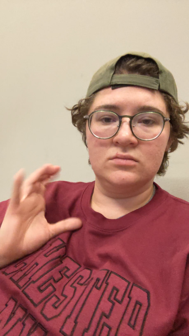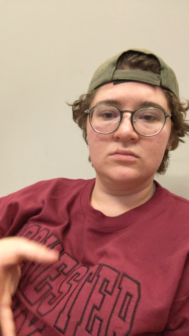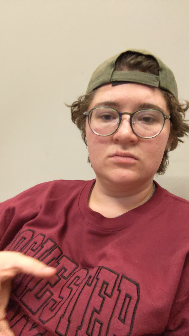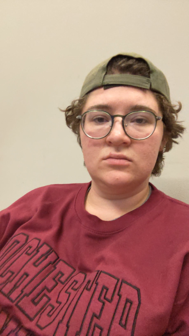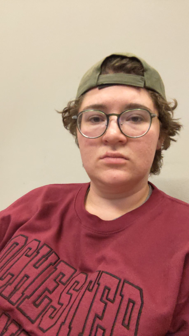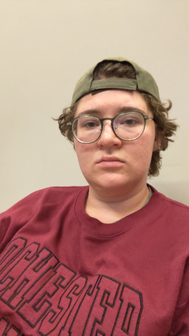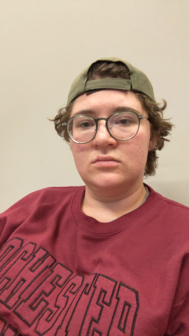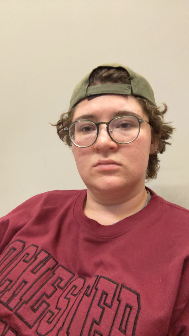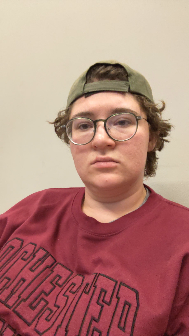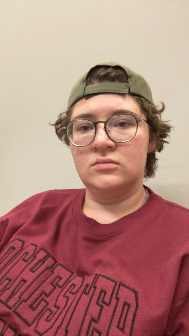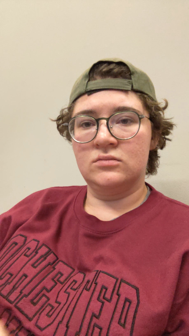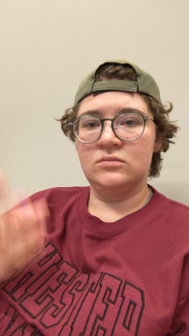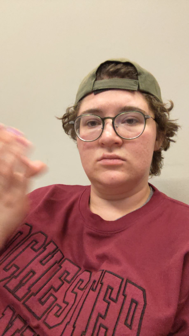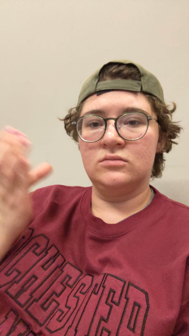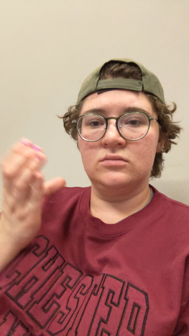shake